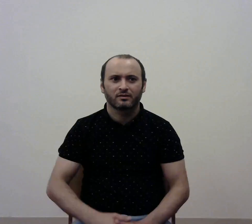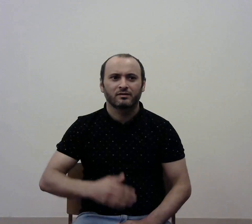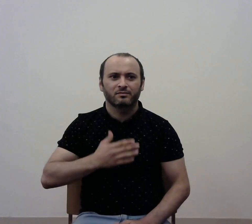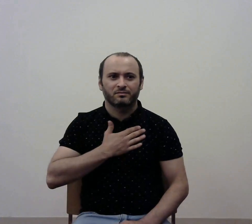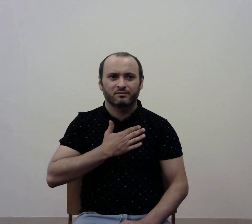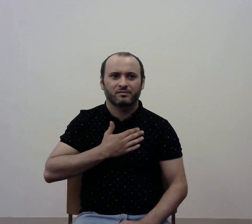mən